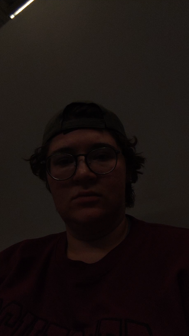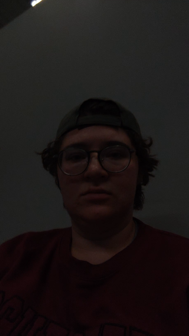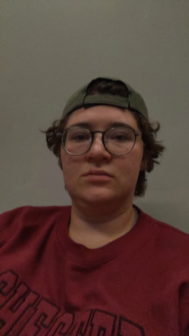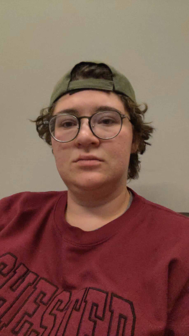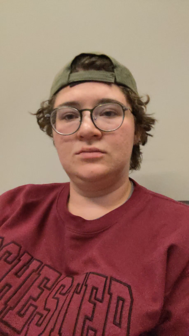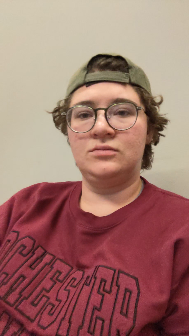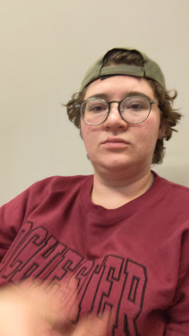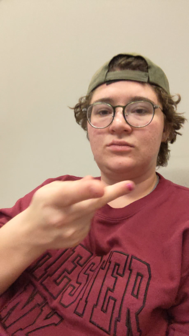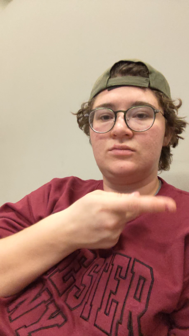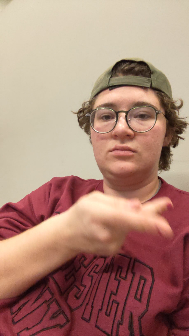sheep